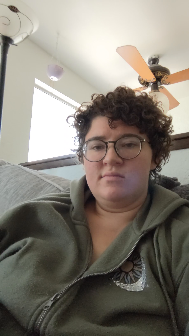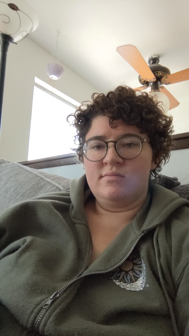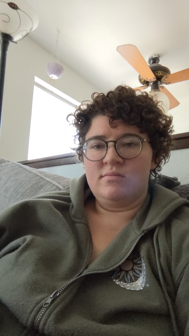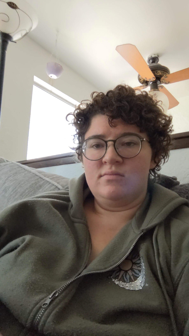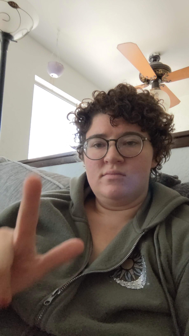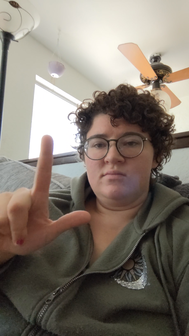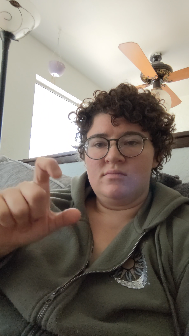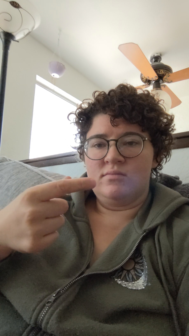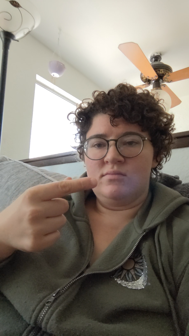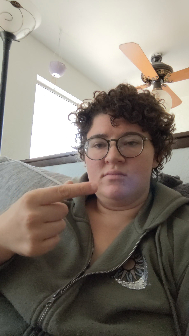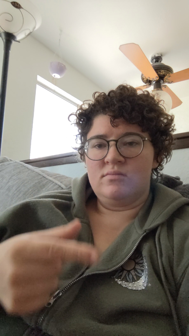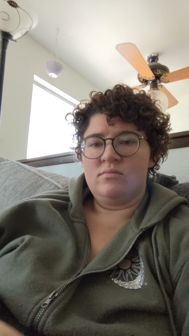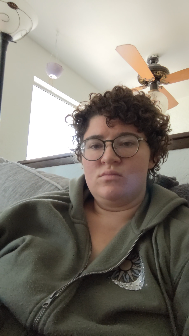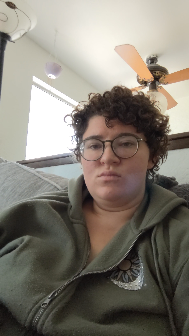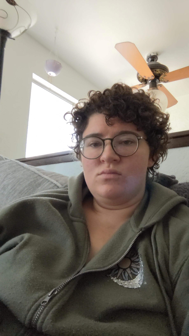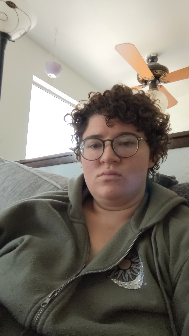leg